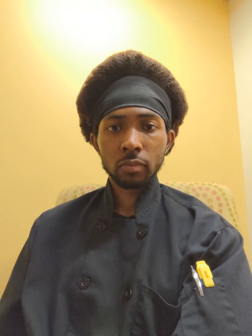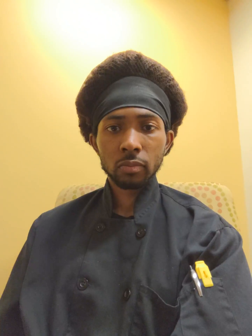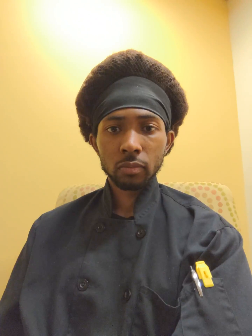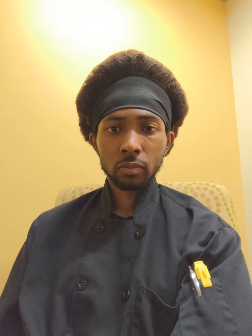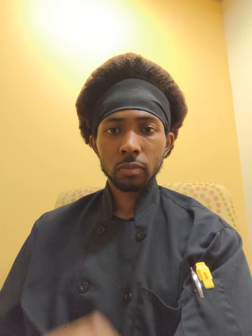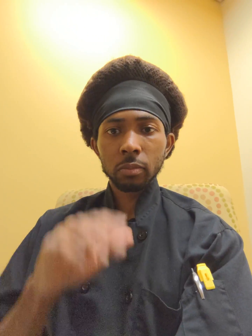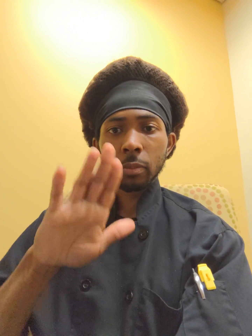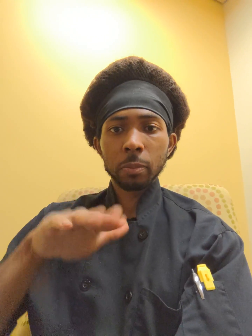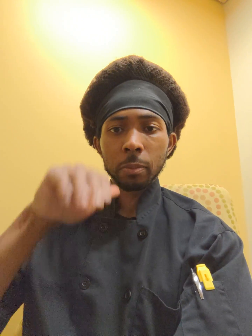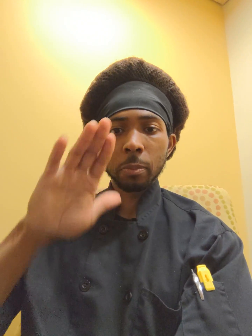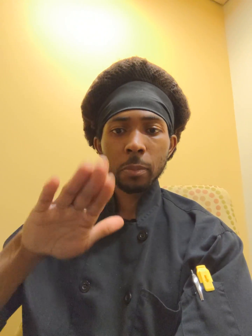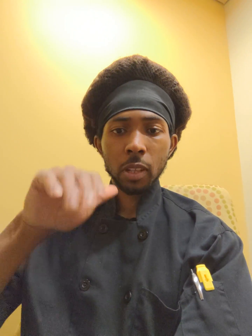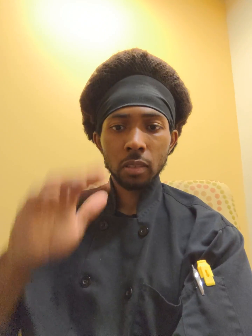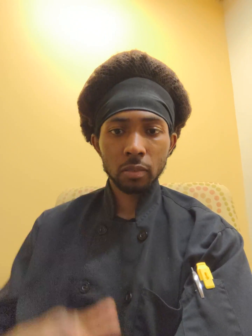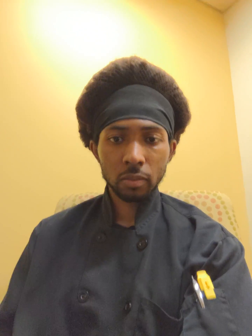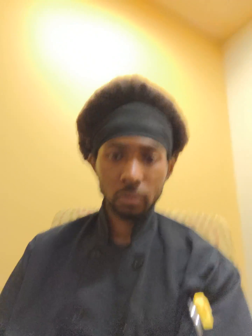paint